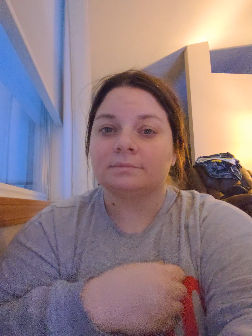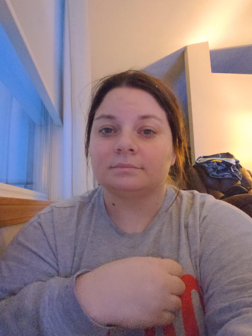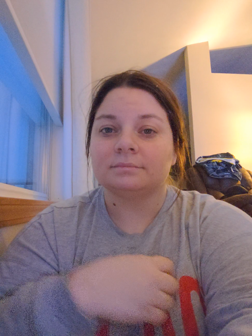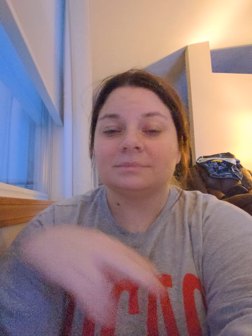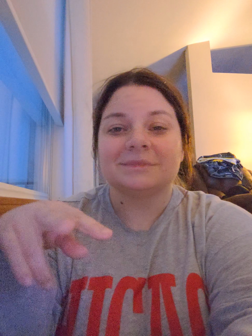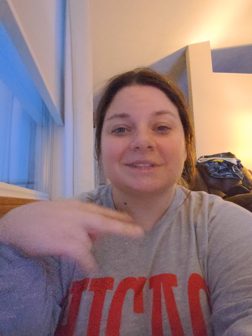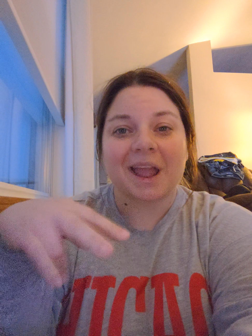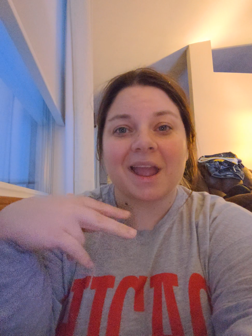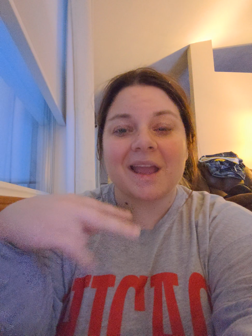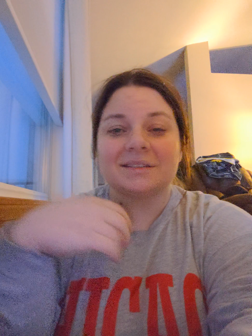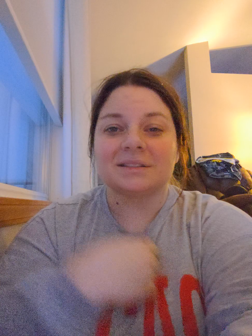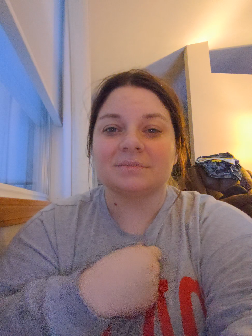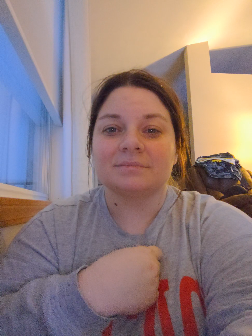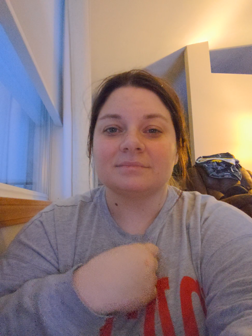dance